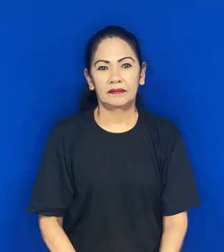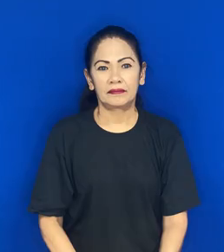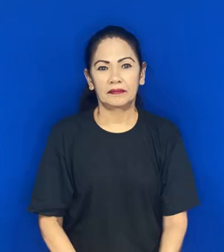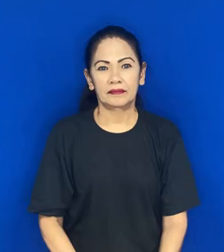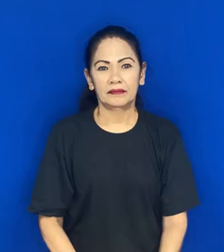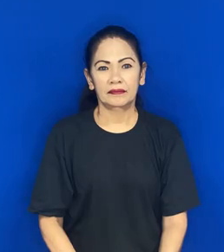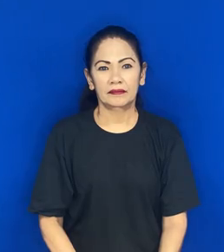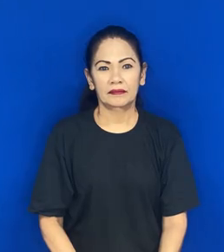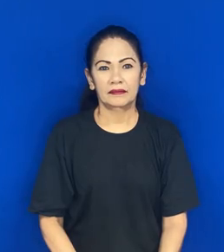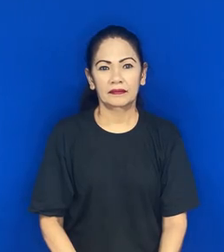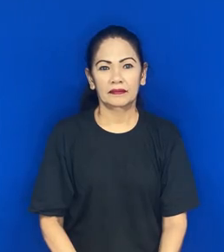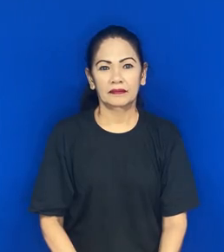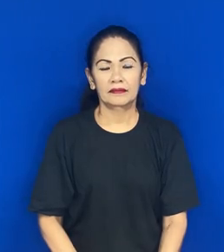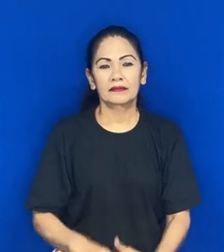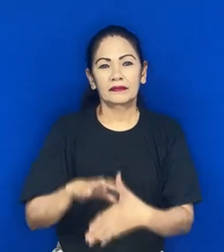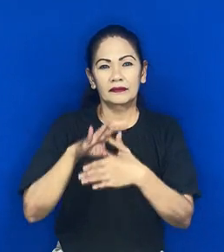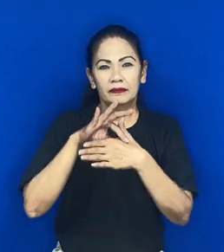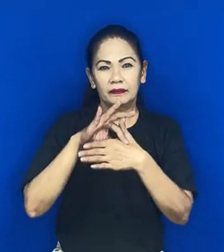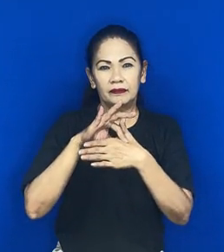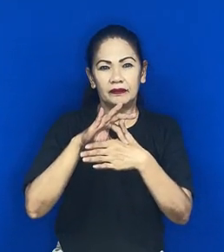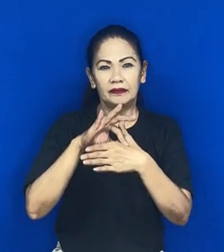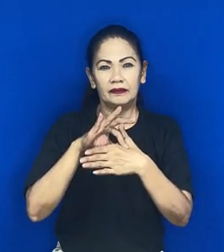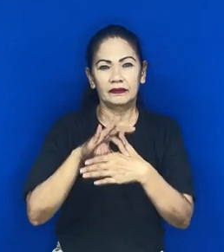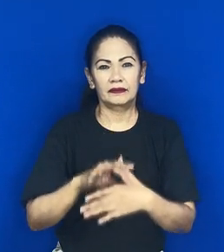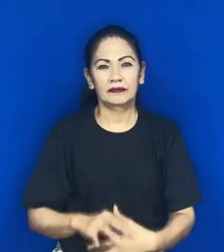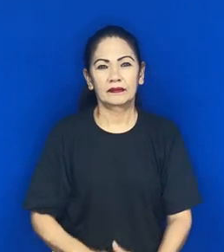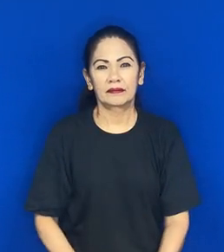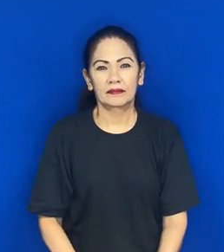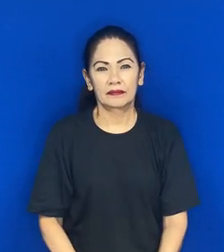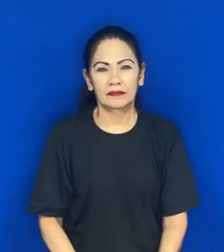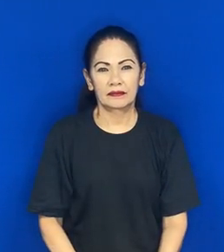meat